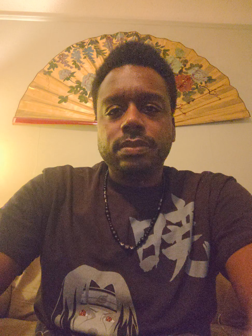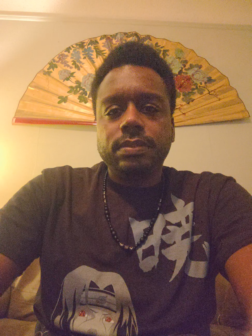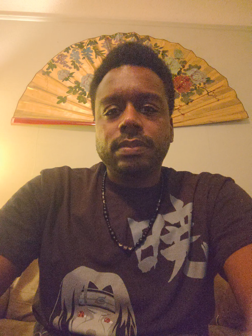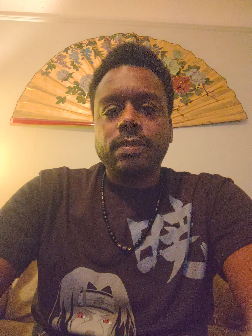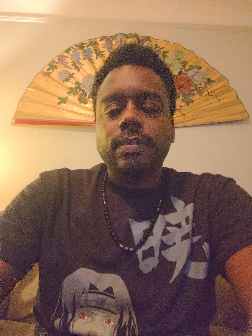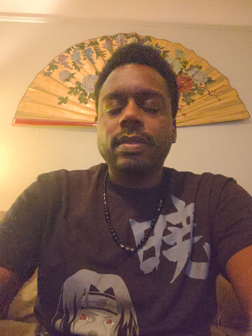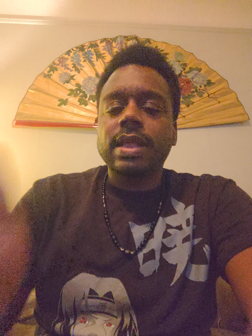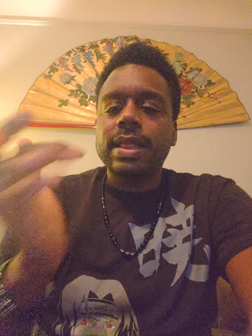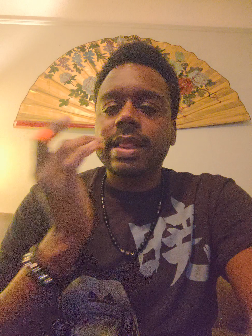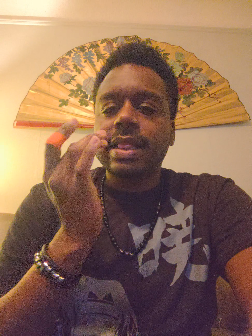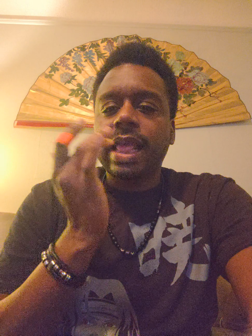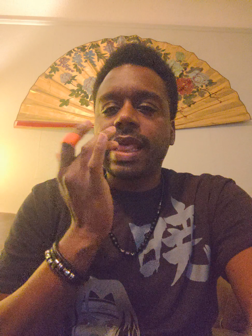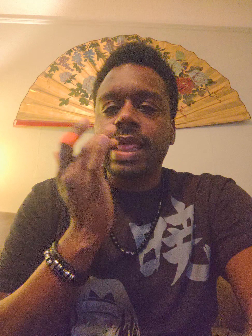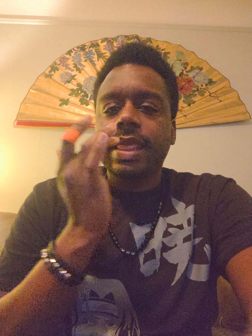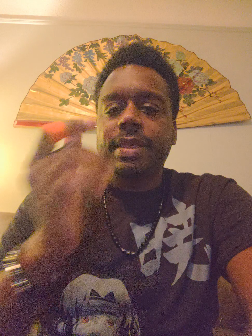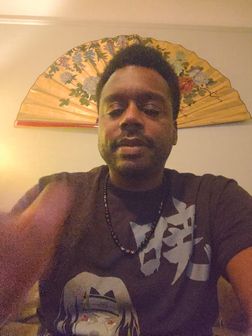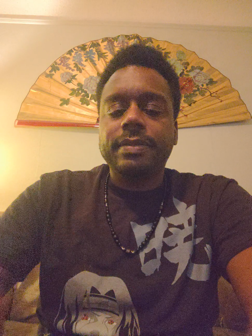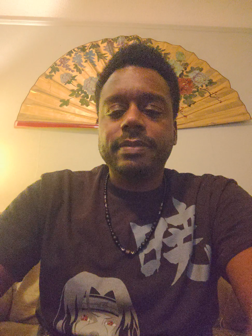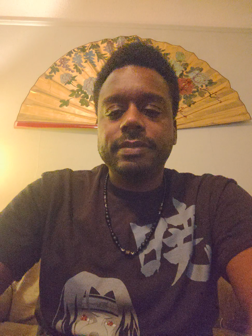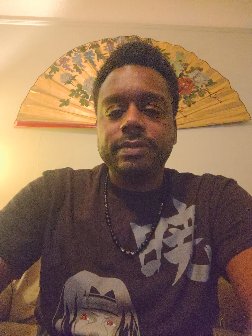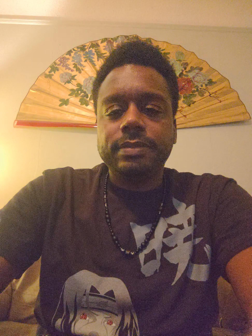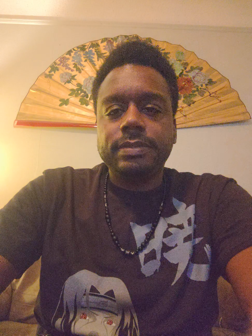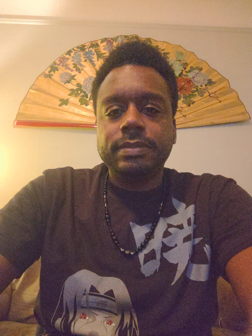taste